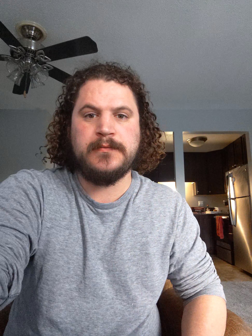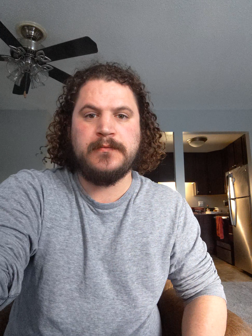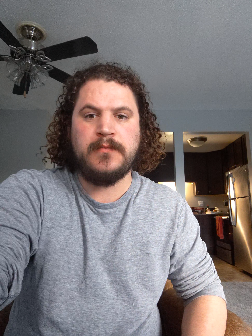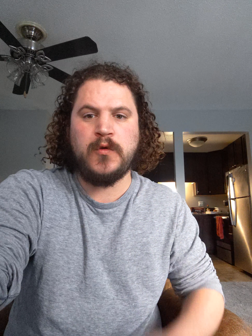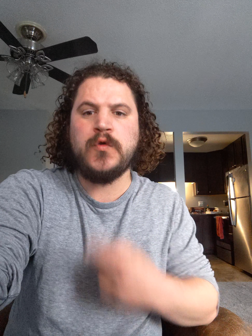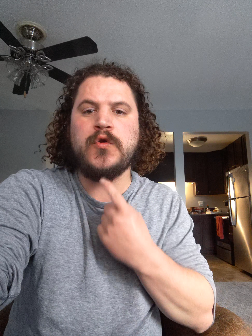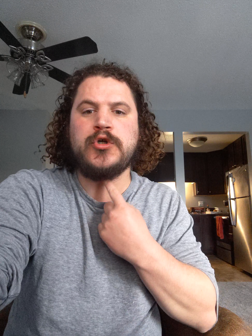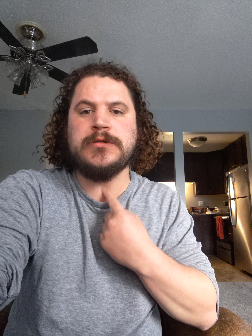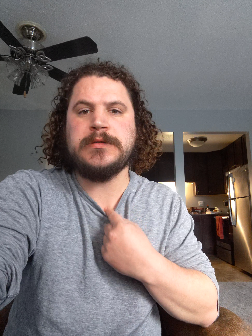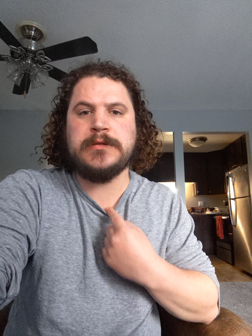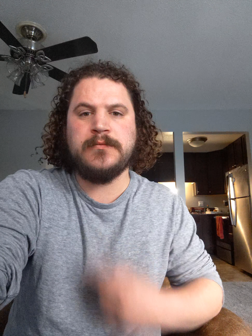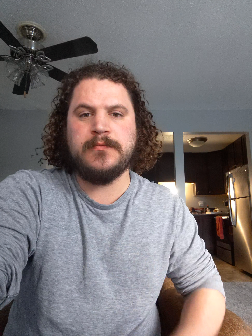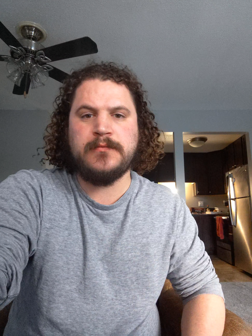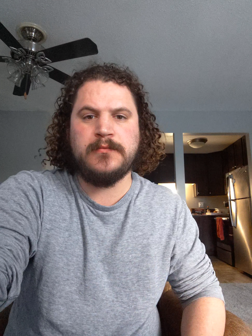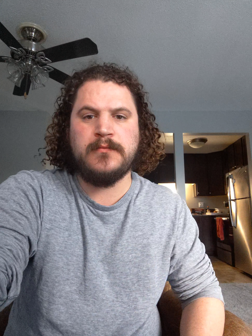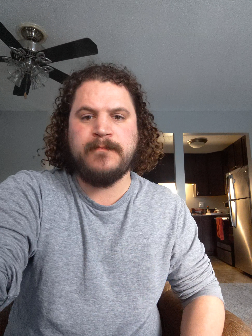thirsty